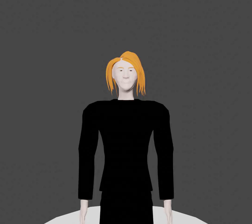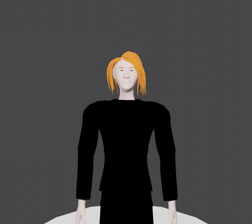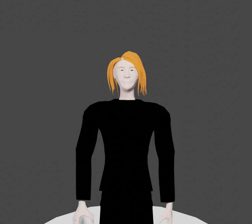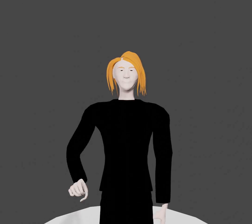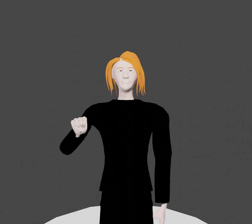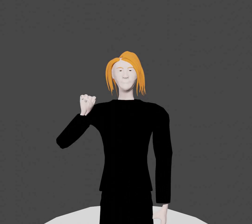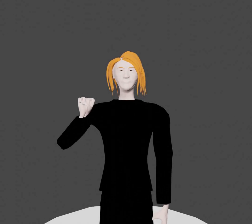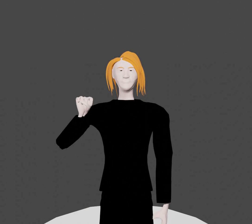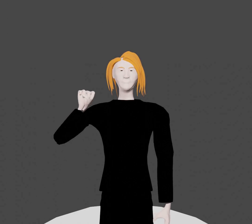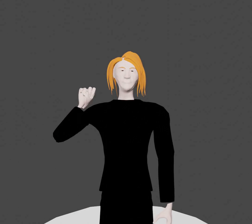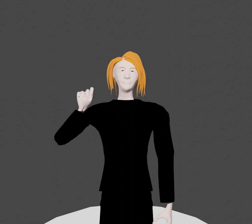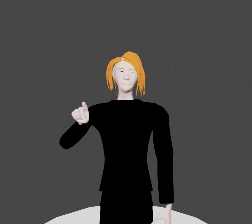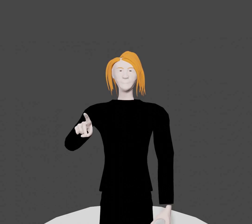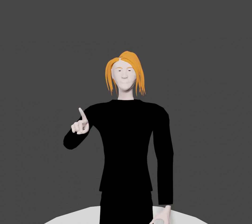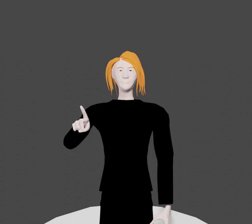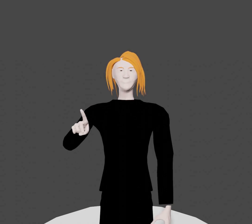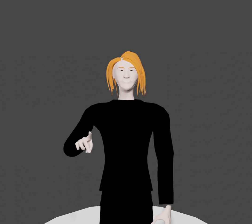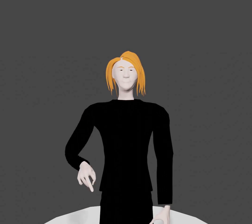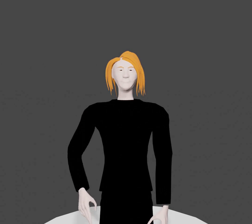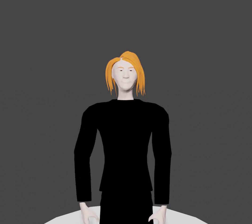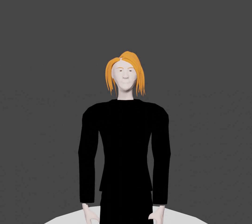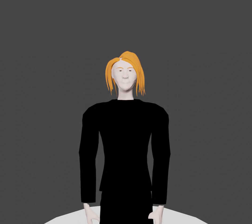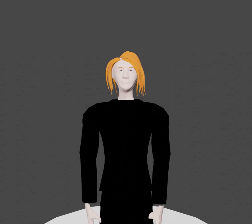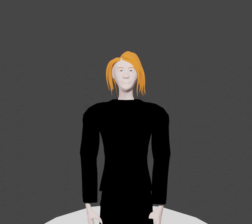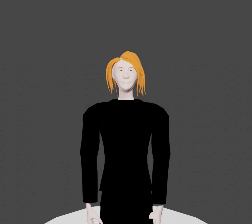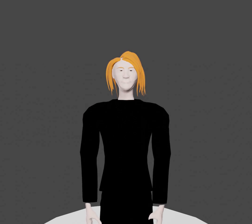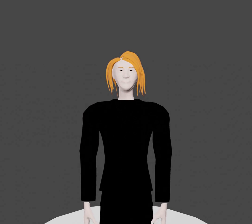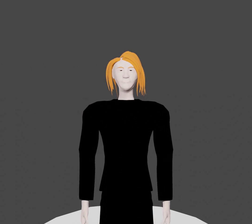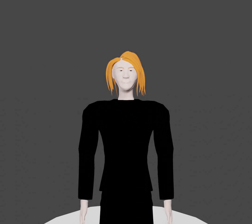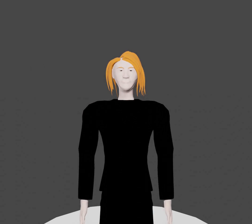Ask you